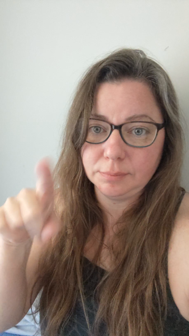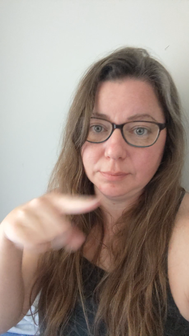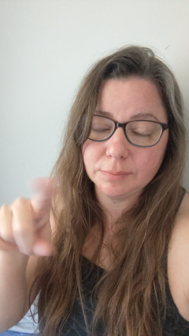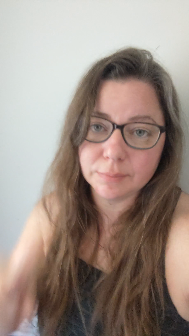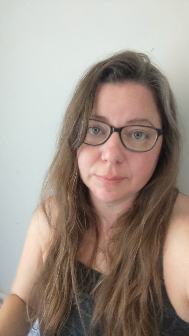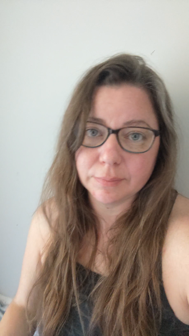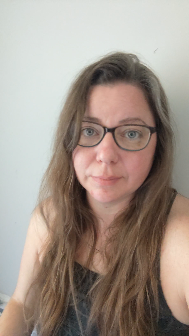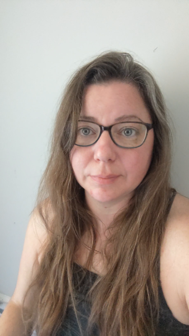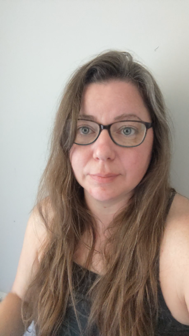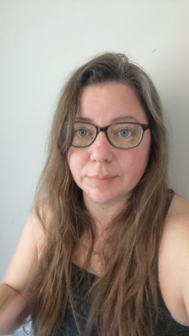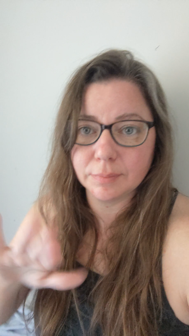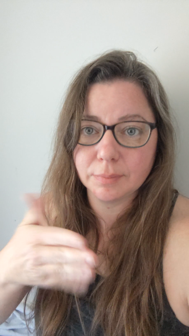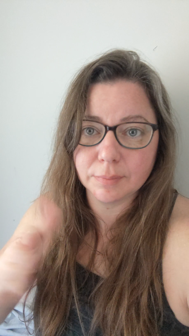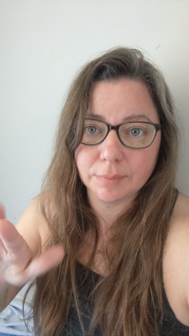cook